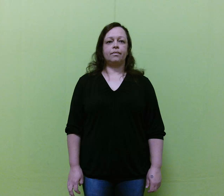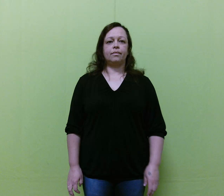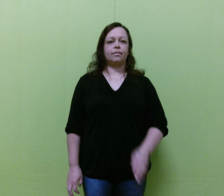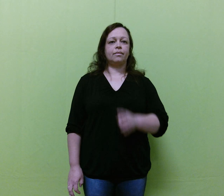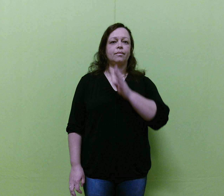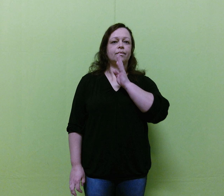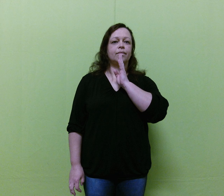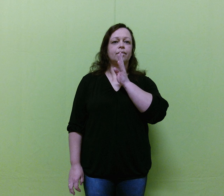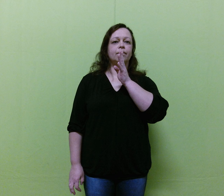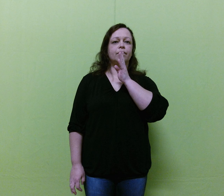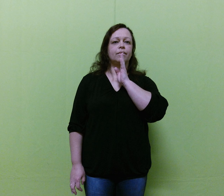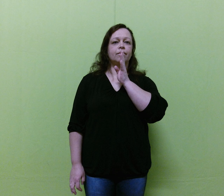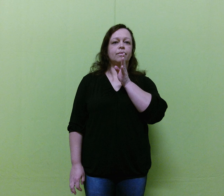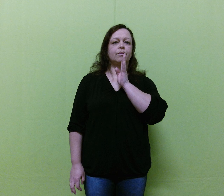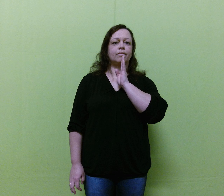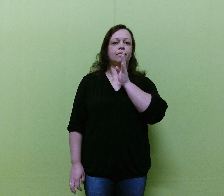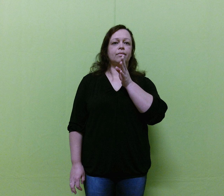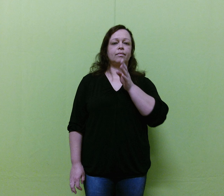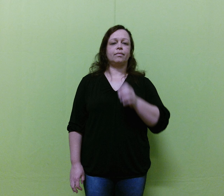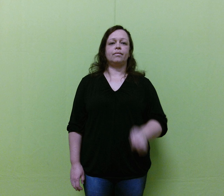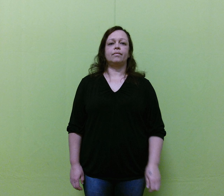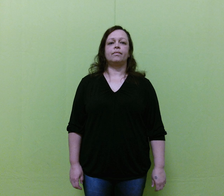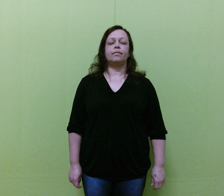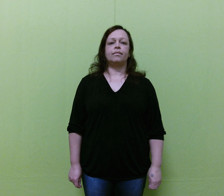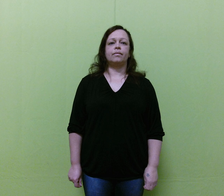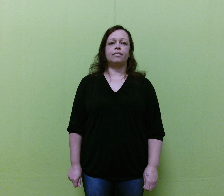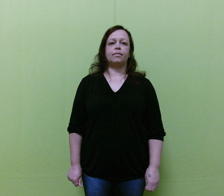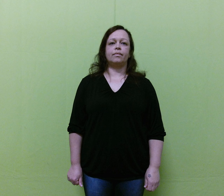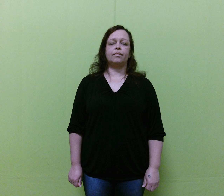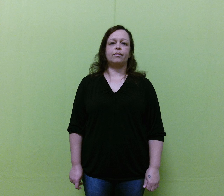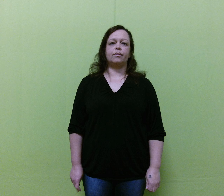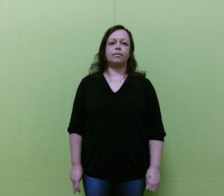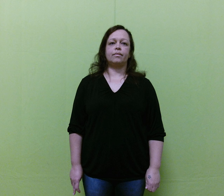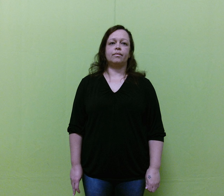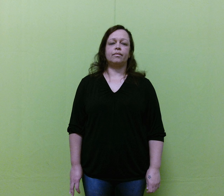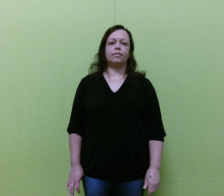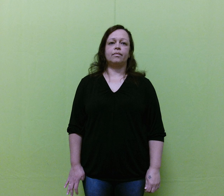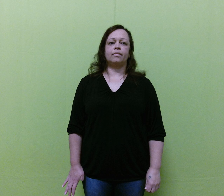conhecer